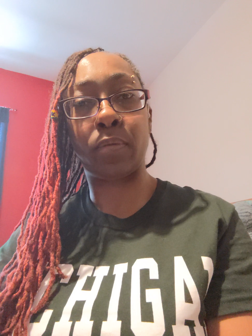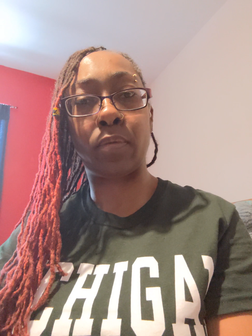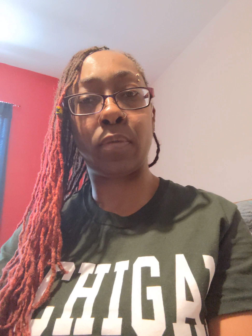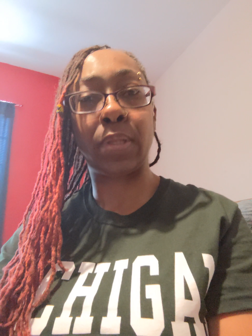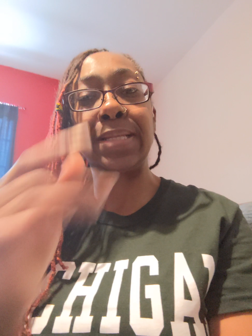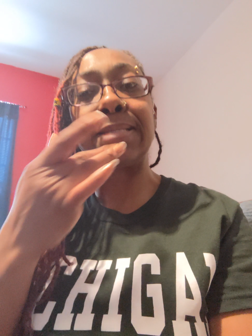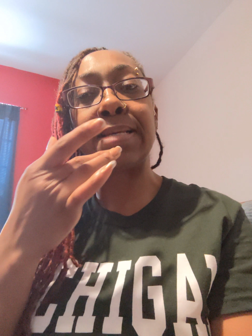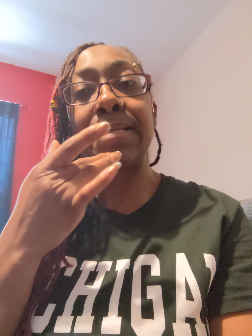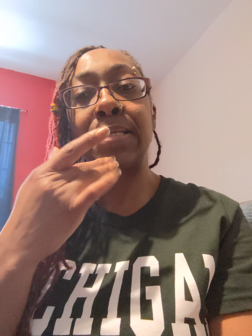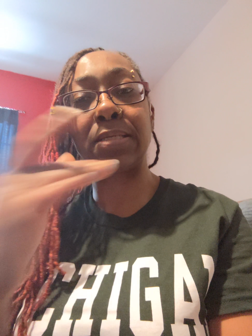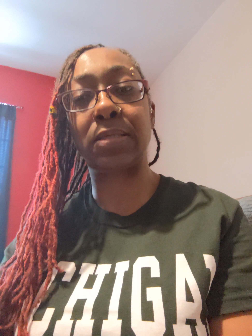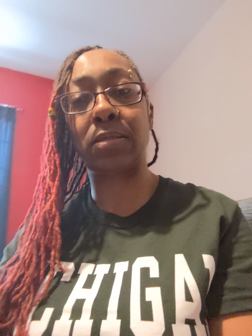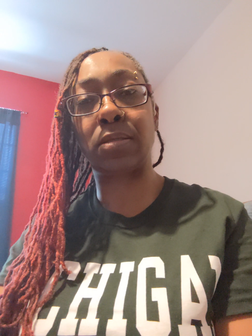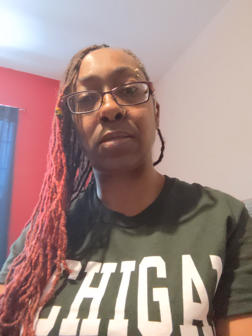taste